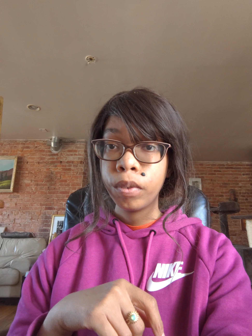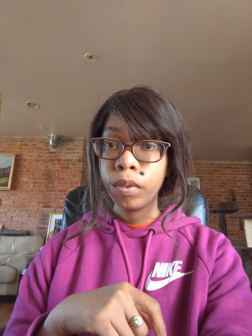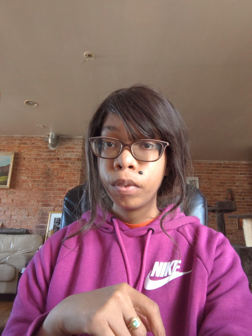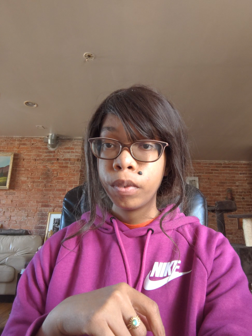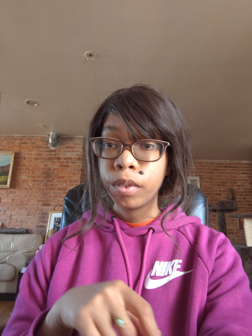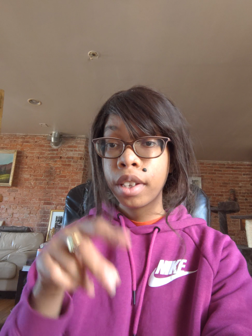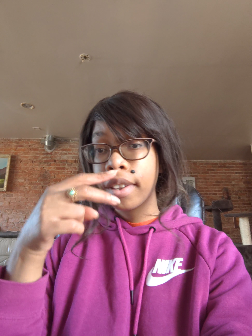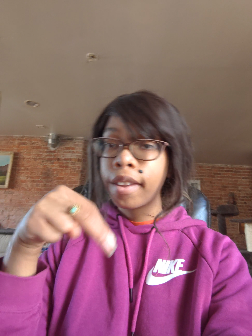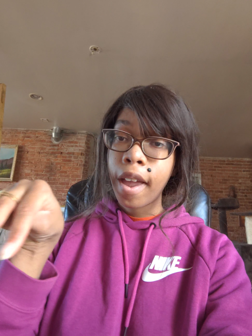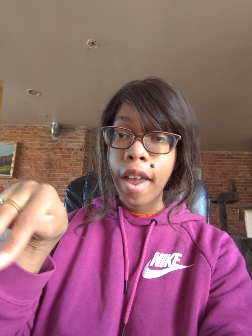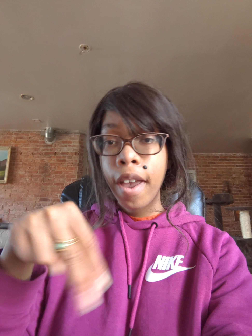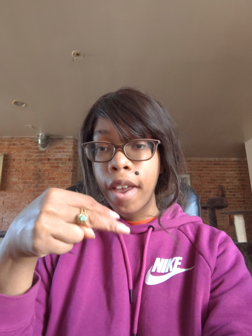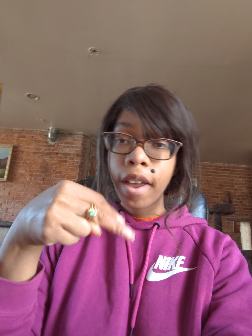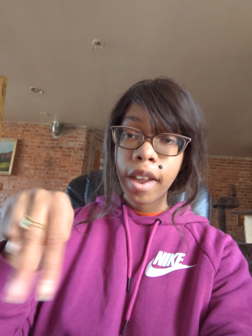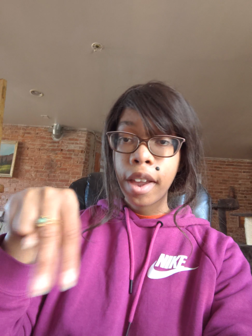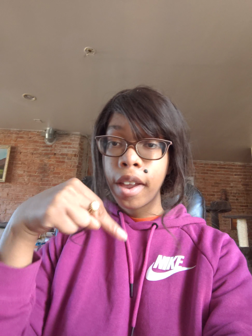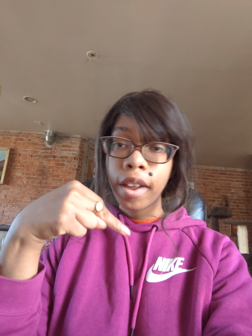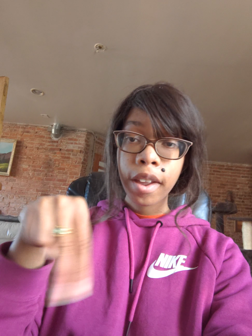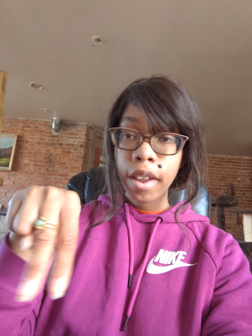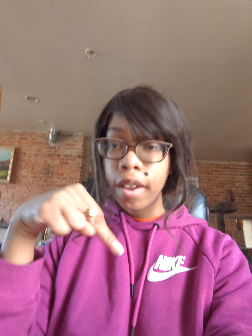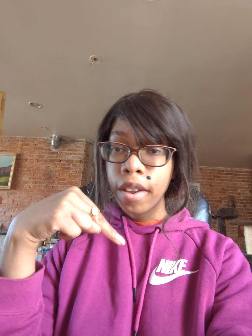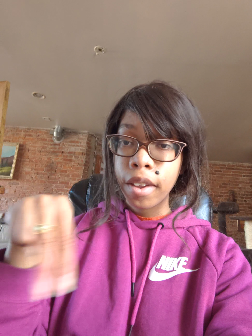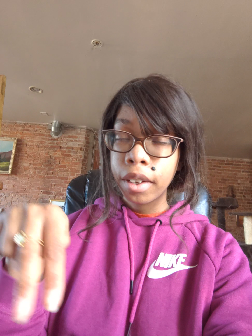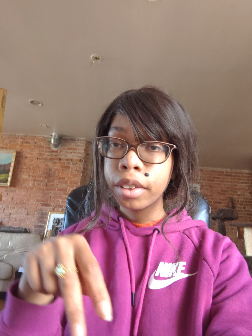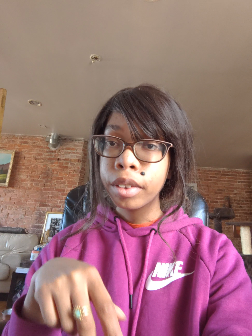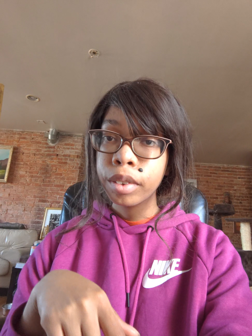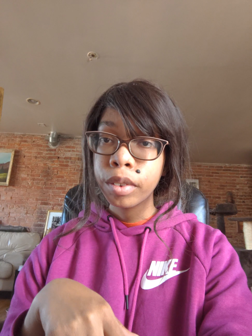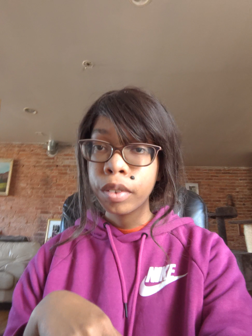dance